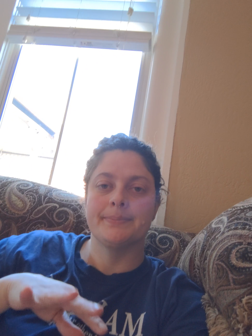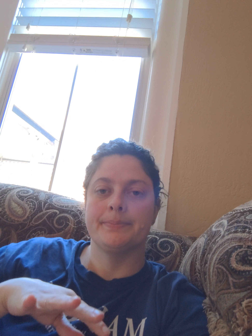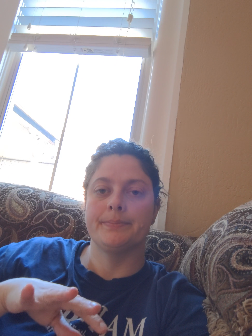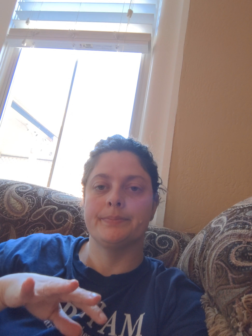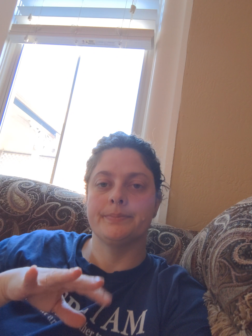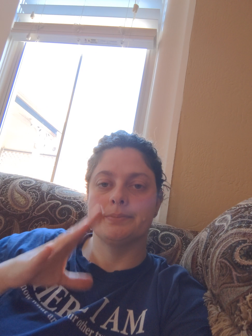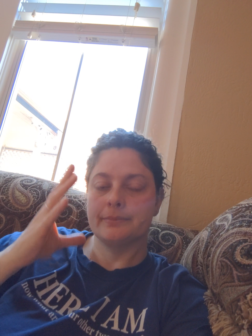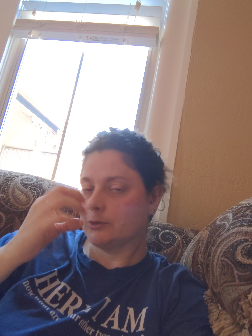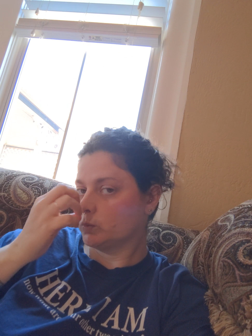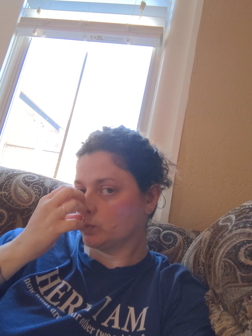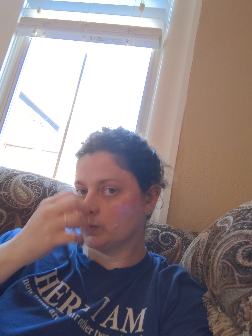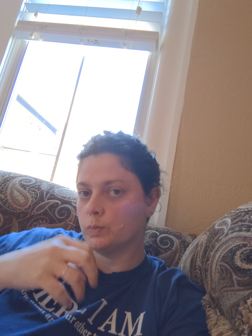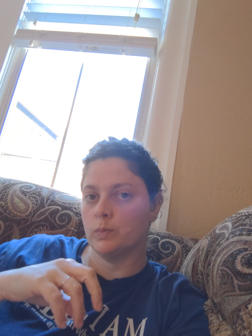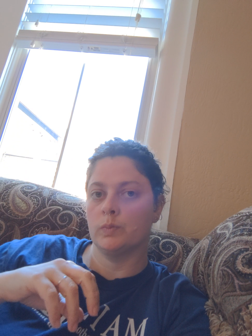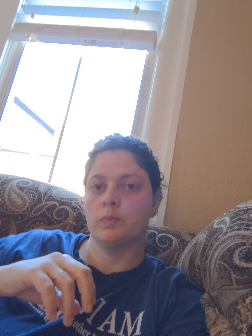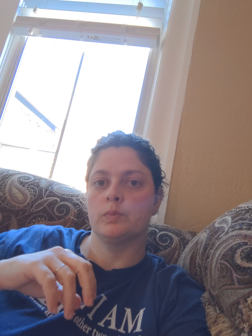clown